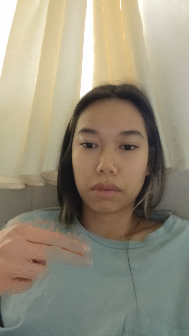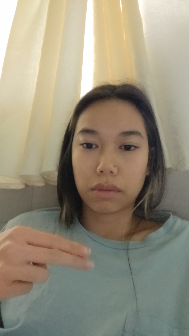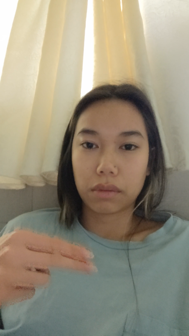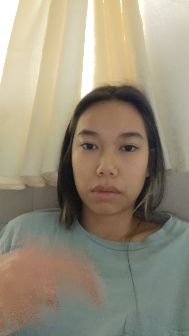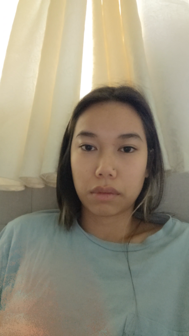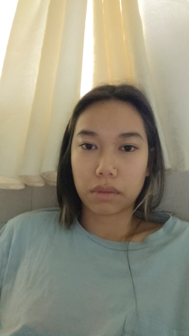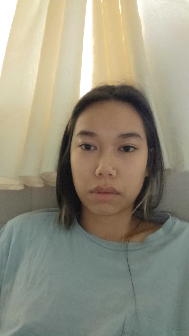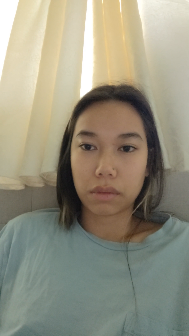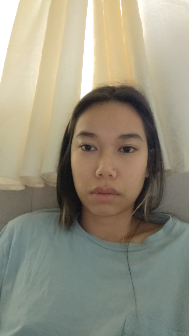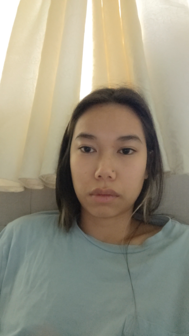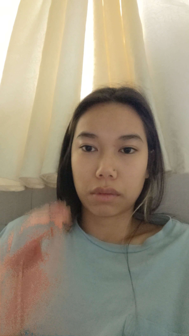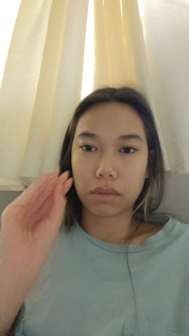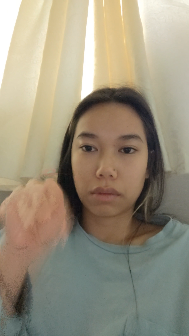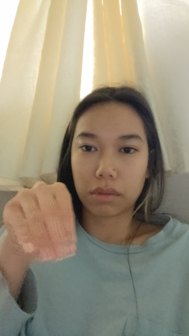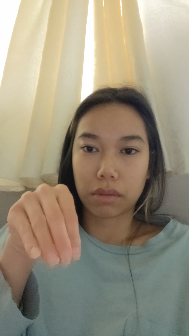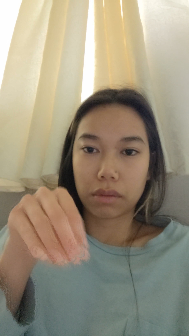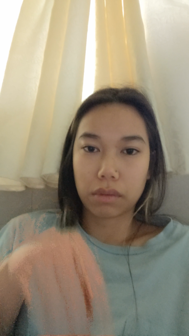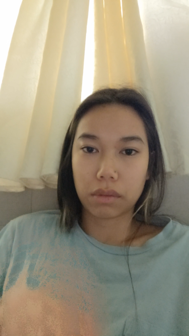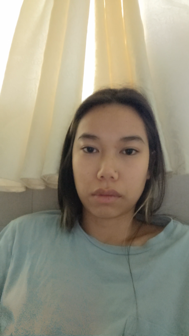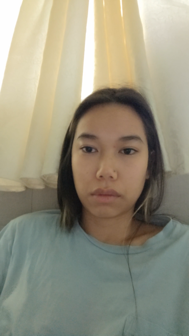put